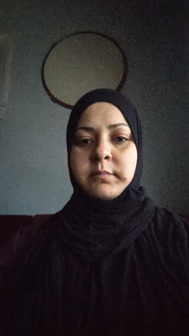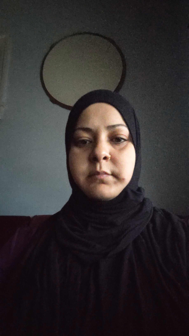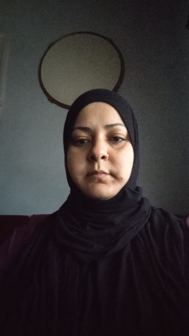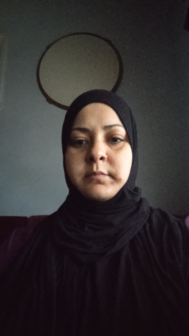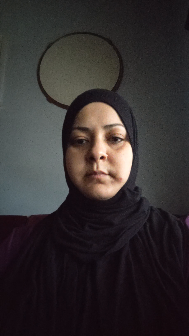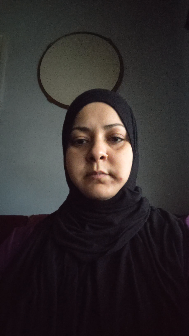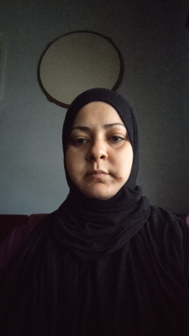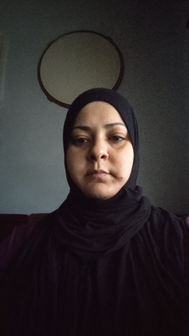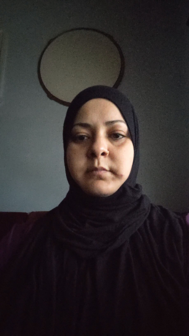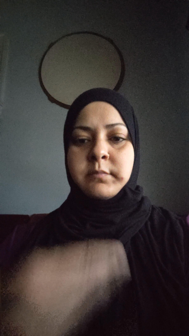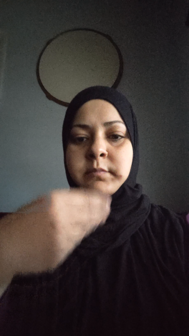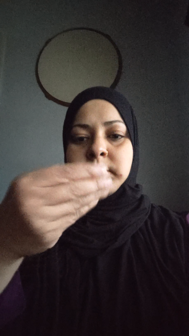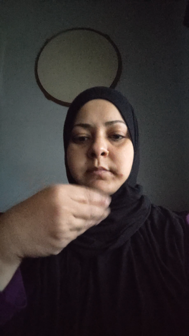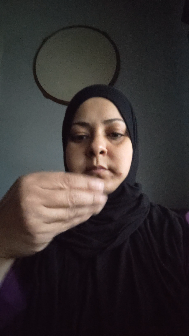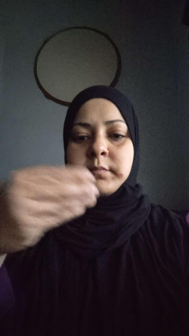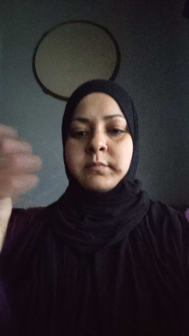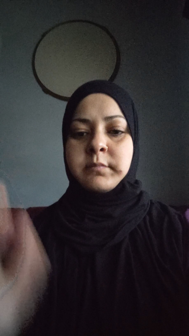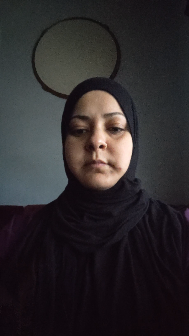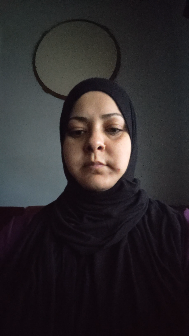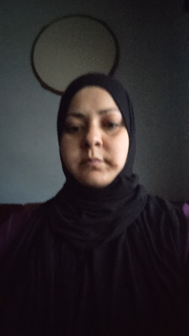shopping